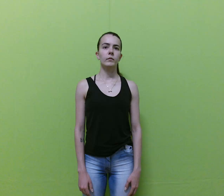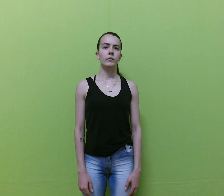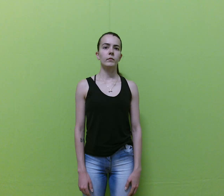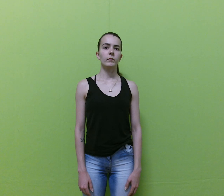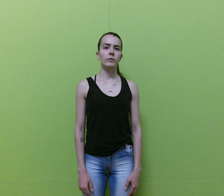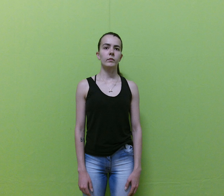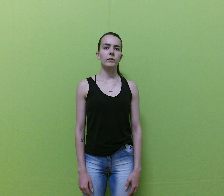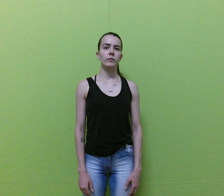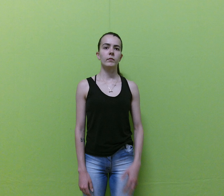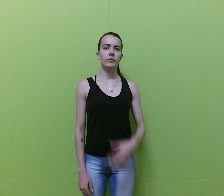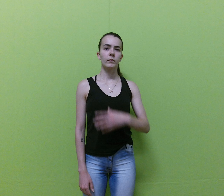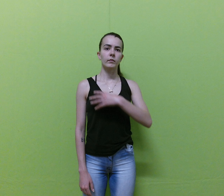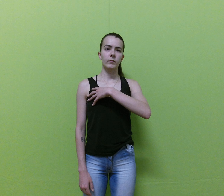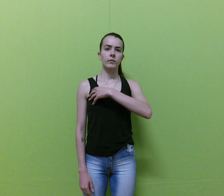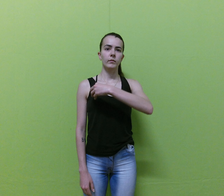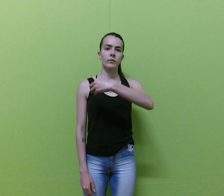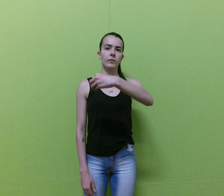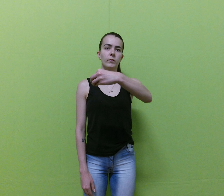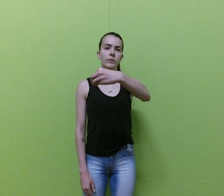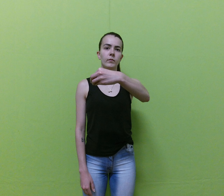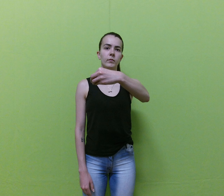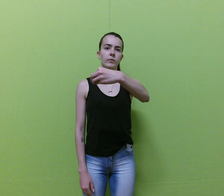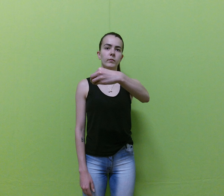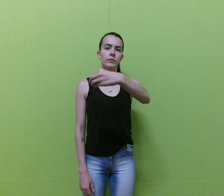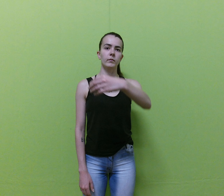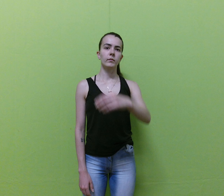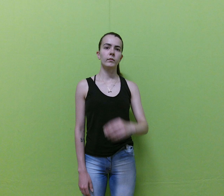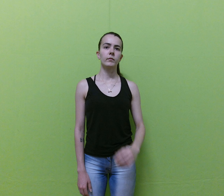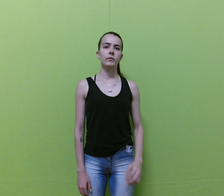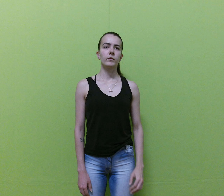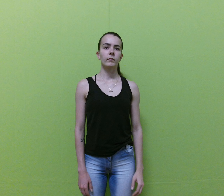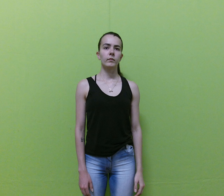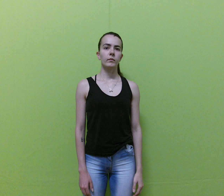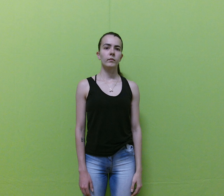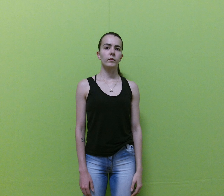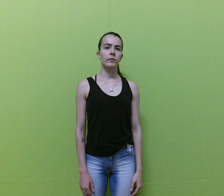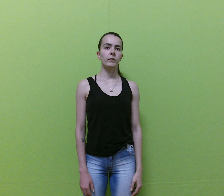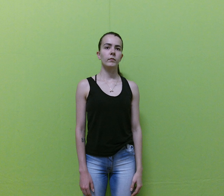filho